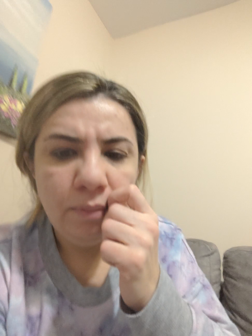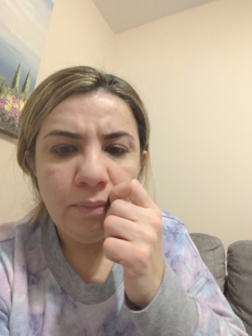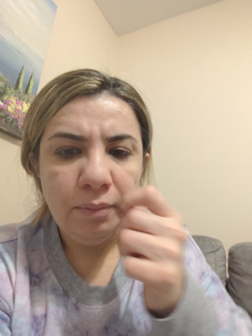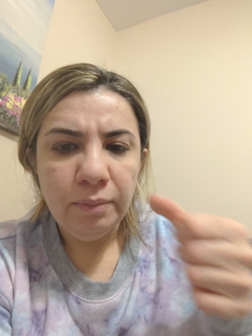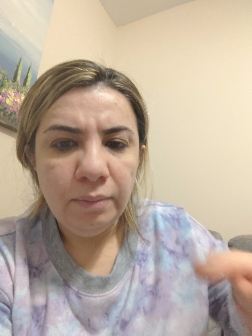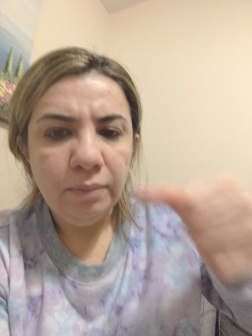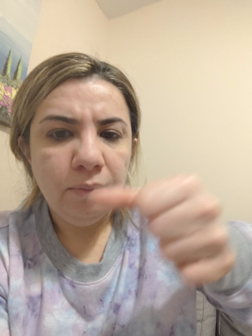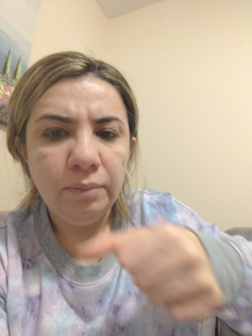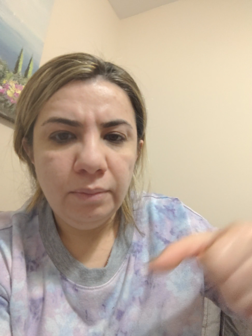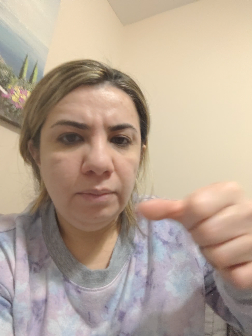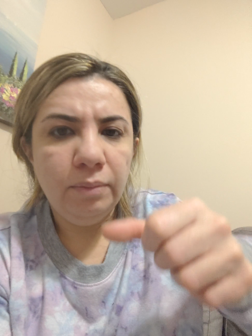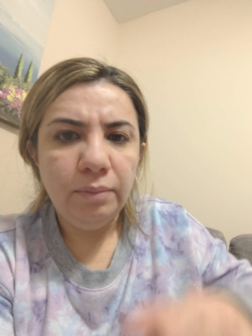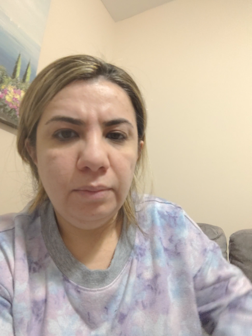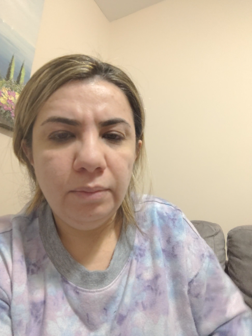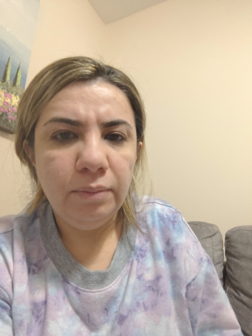puzzle